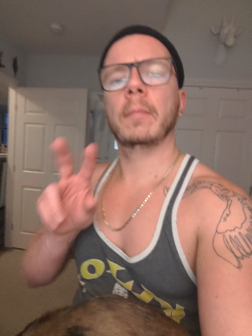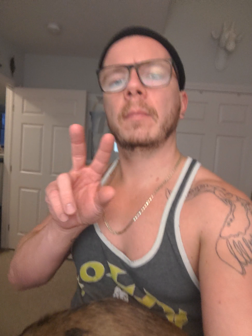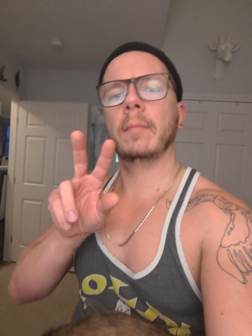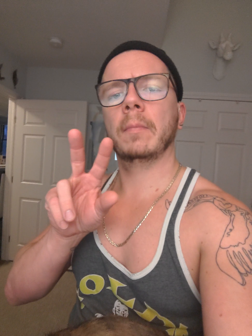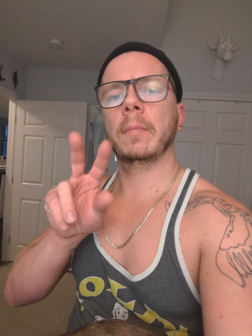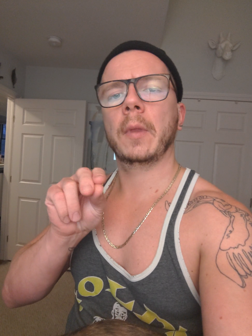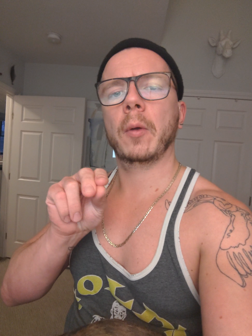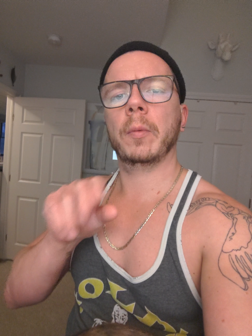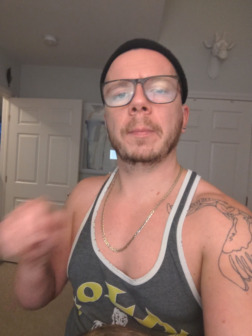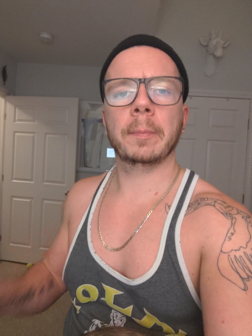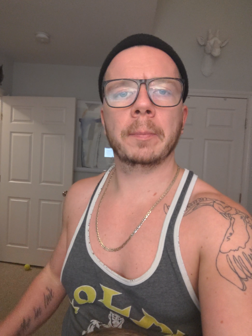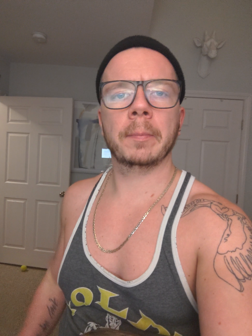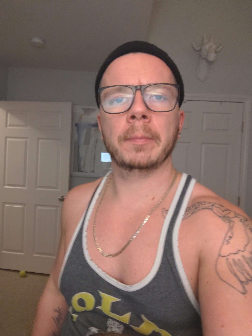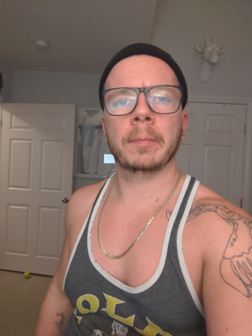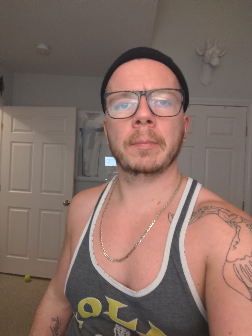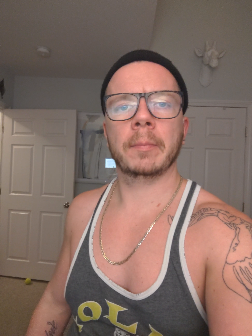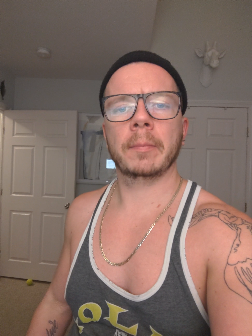no